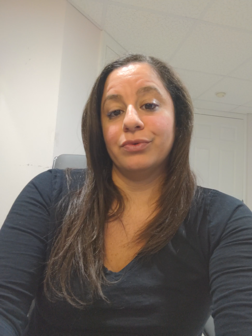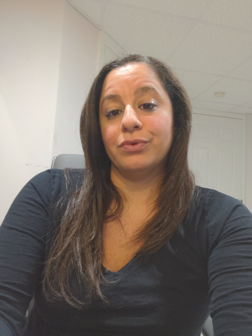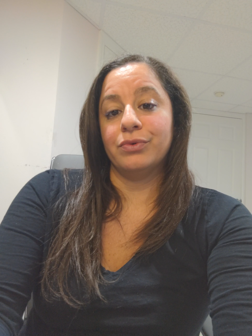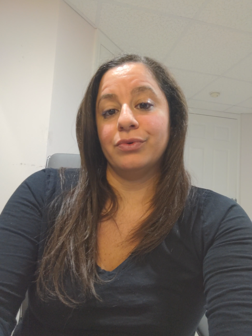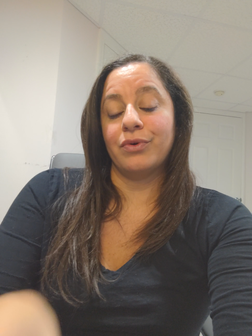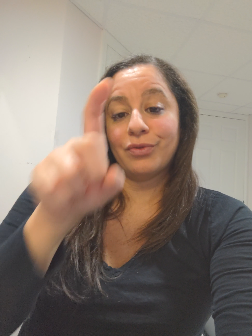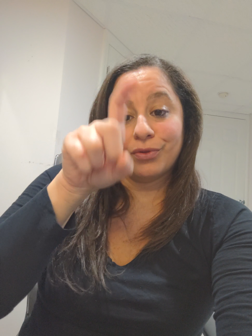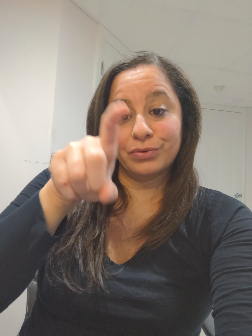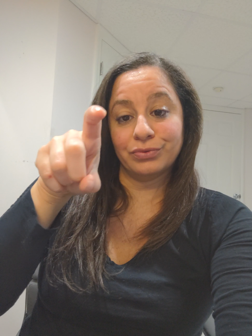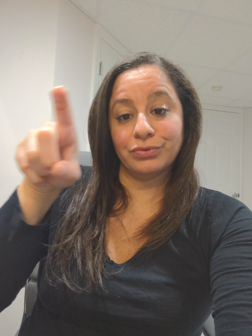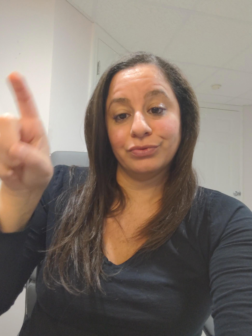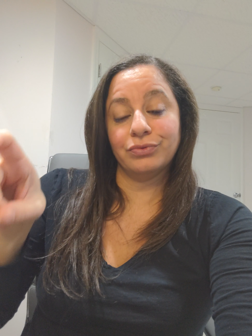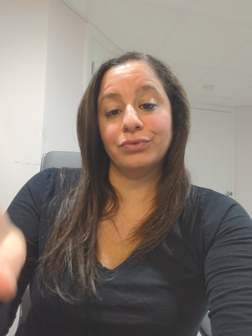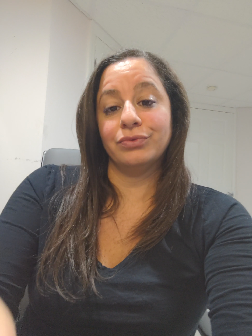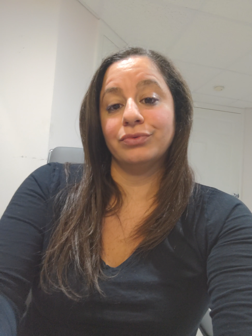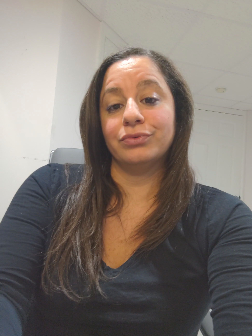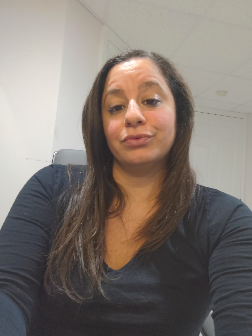closet